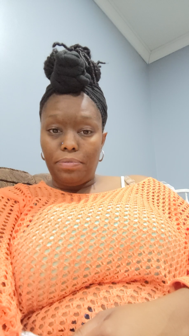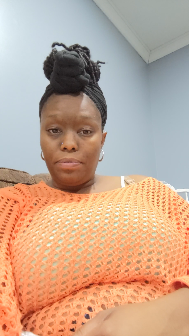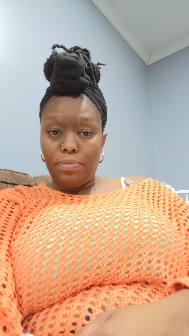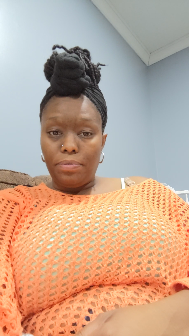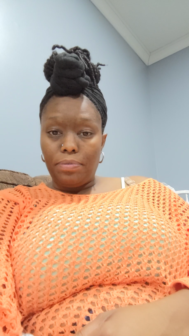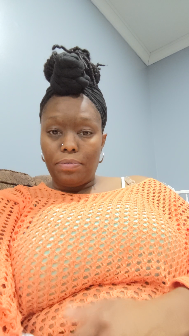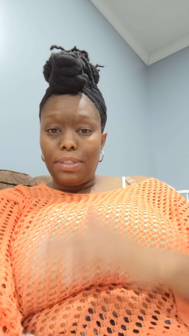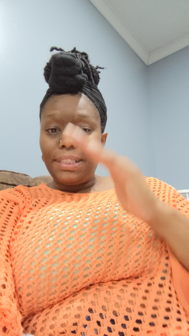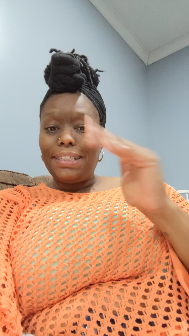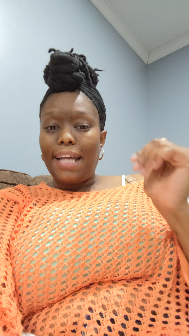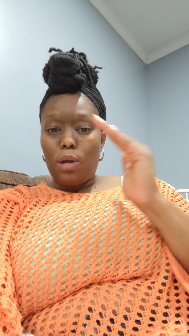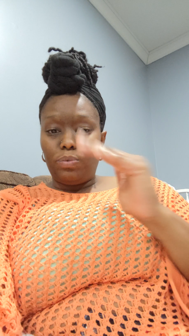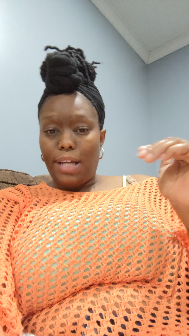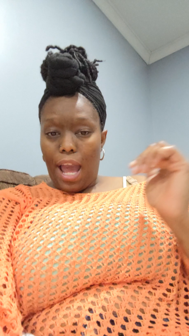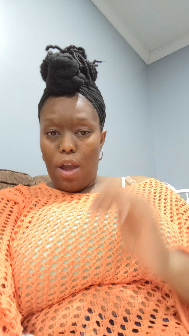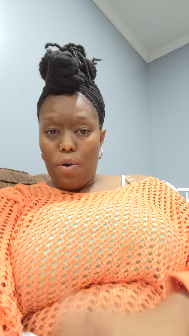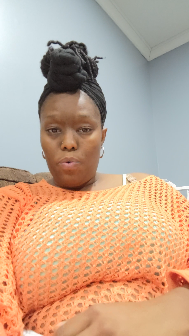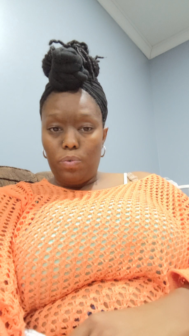downtown